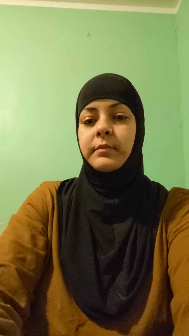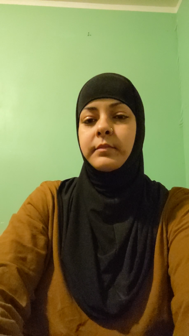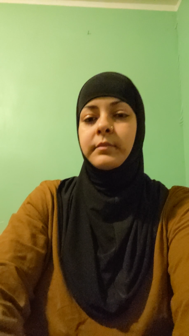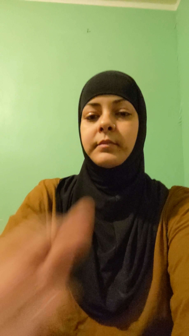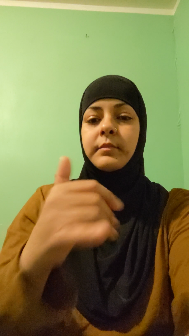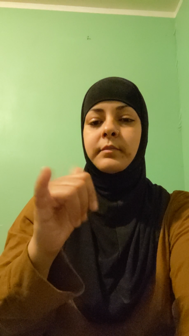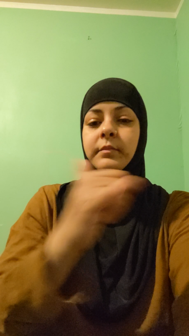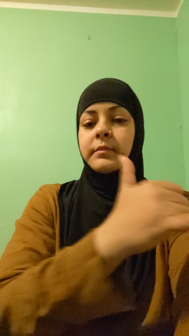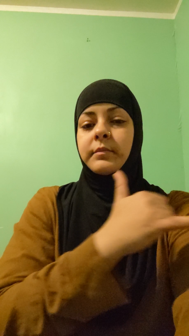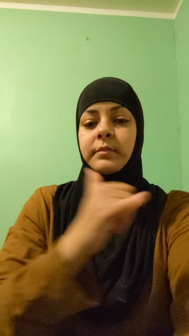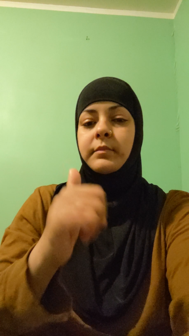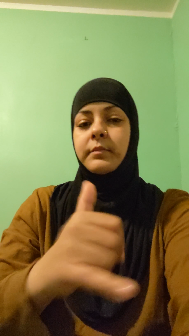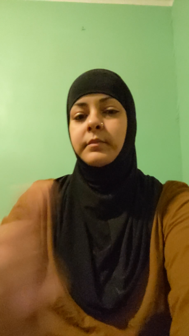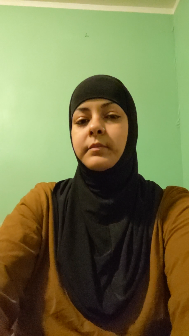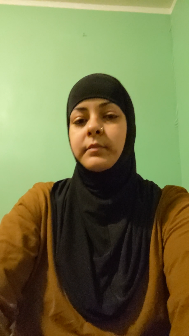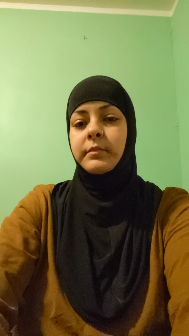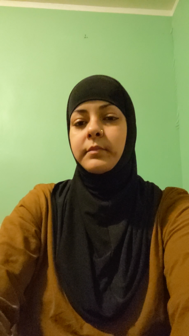play